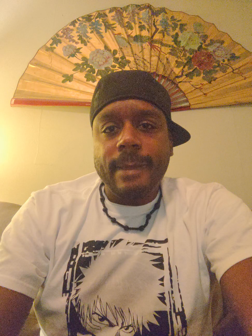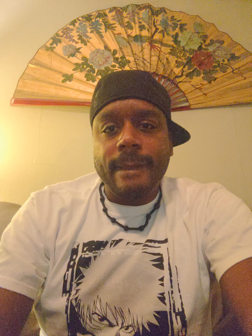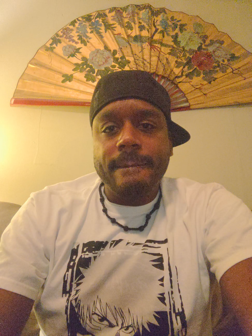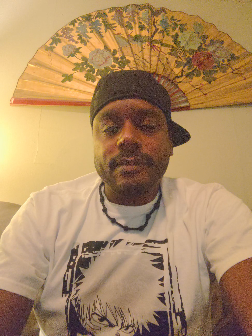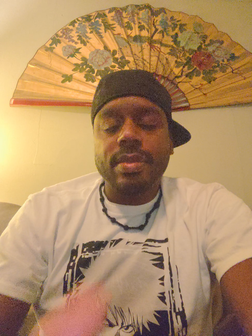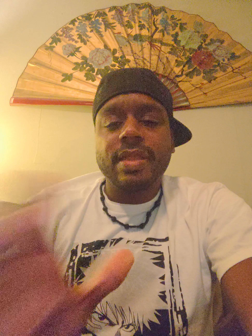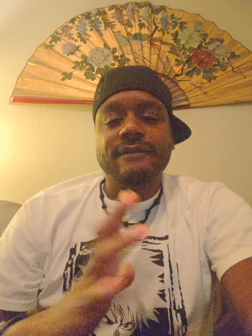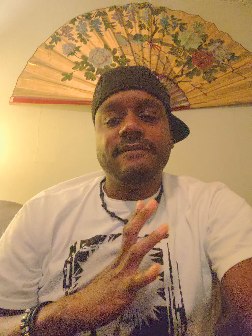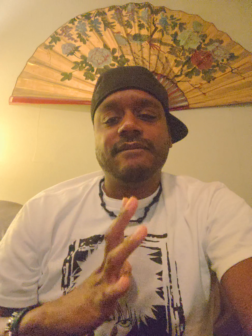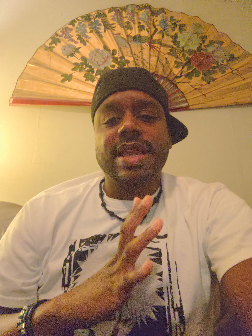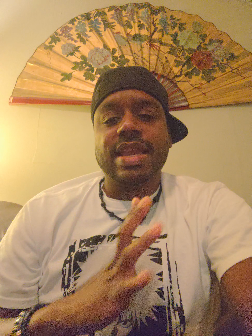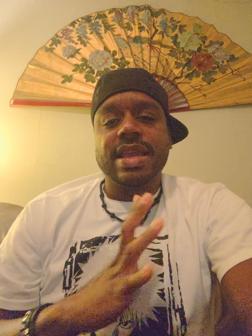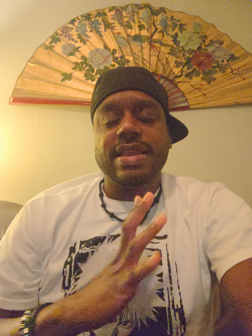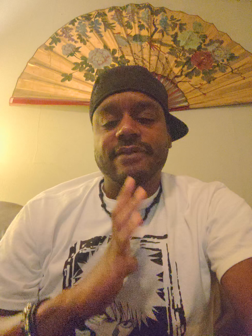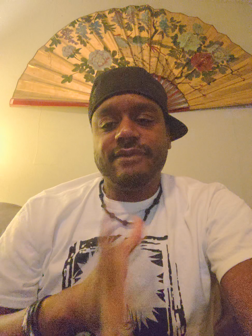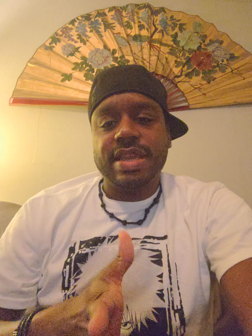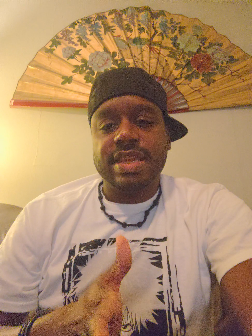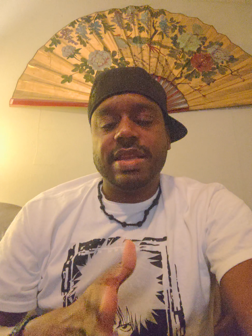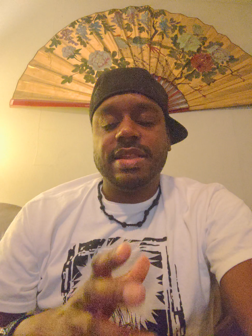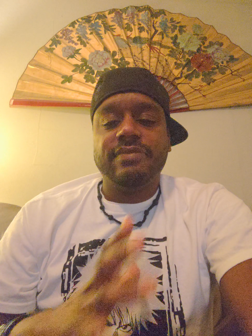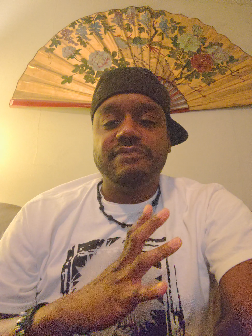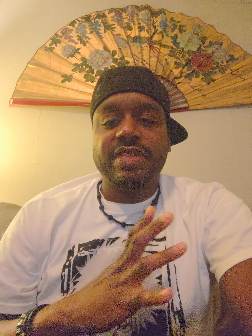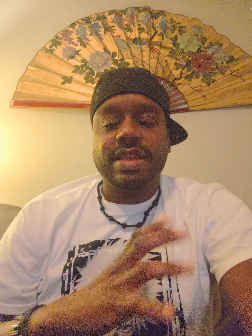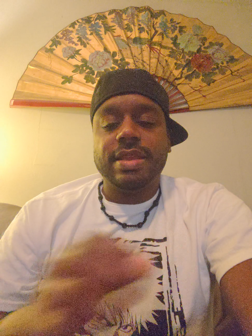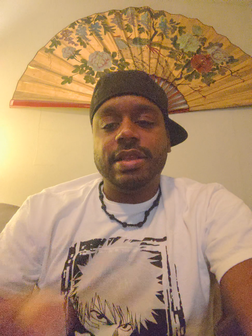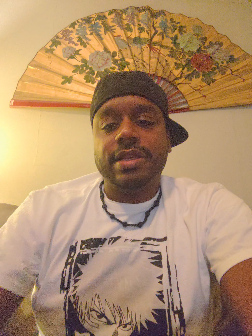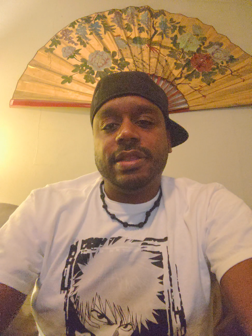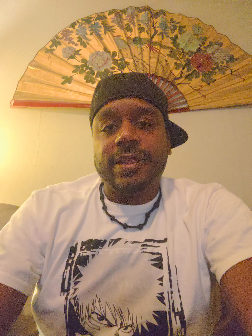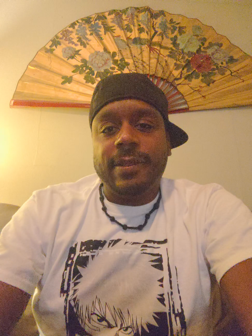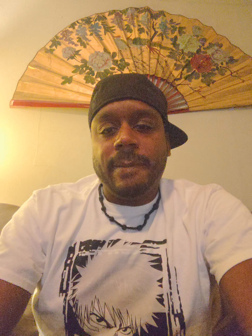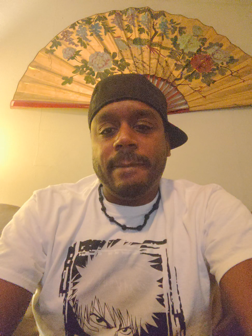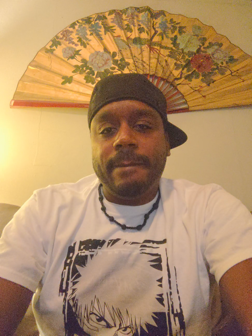fine